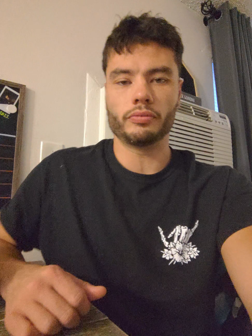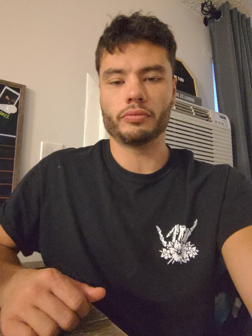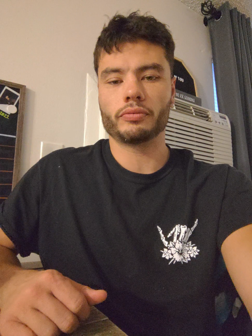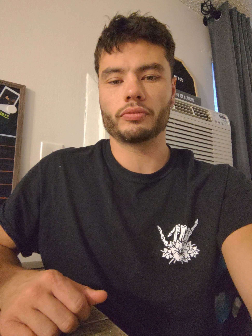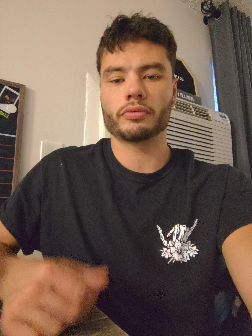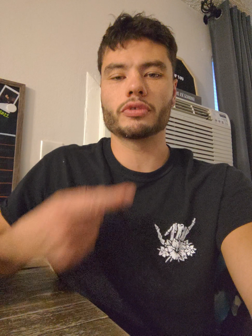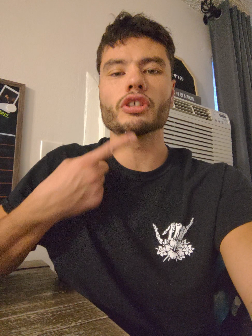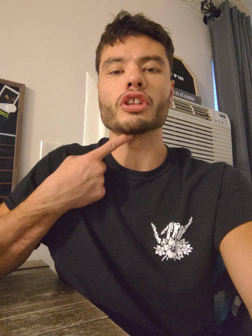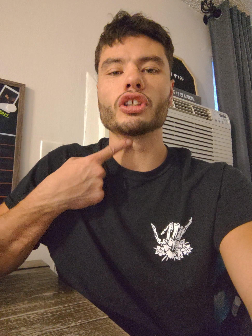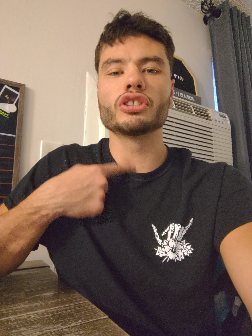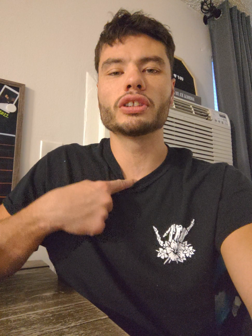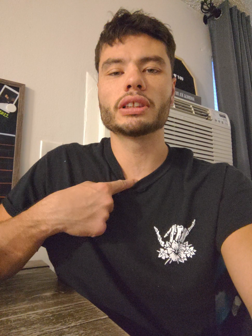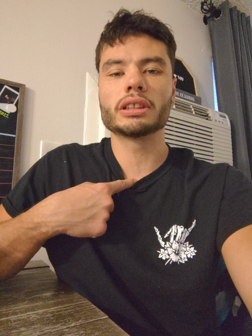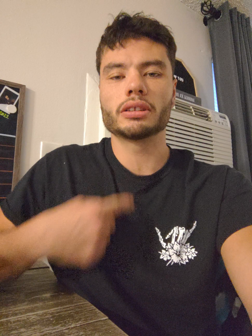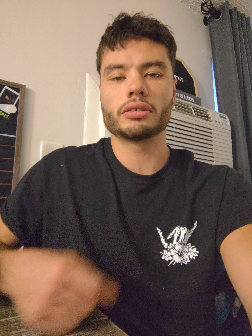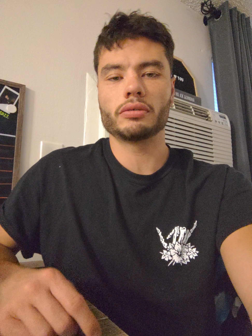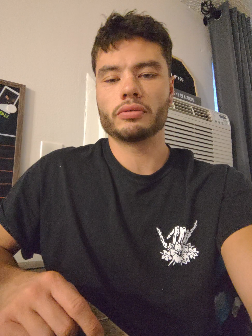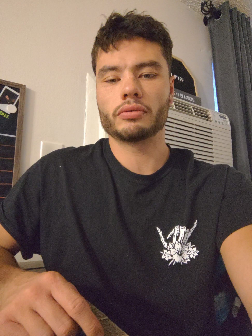thirsty